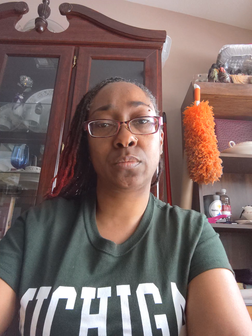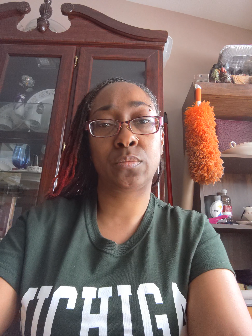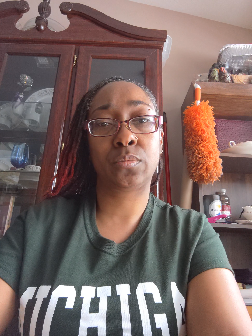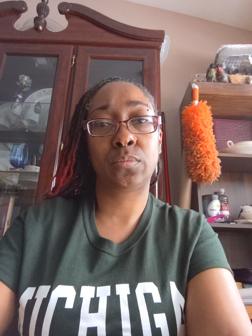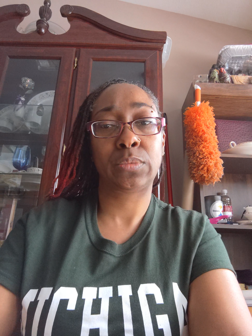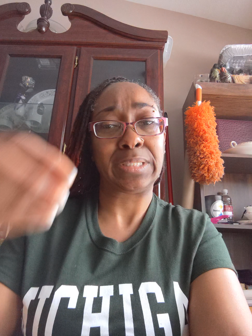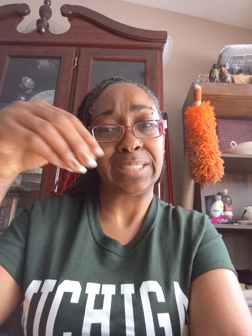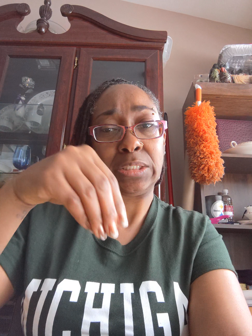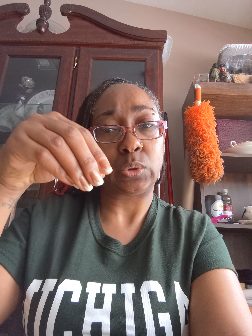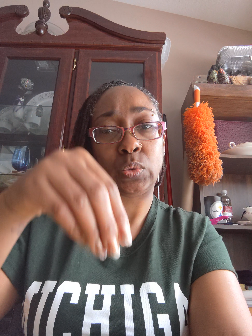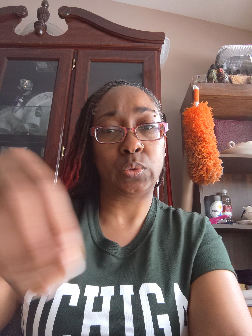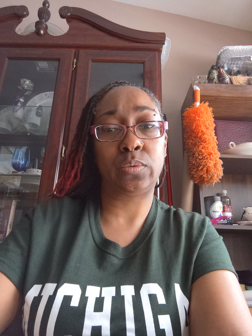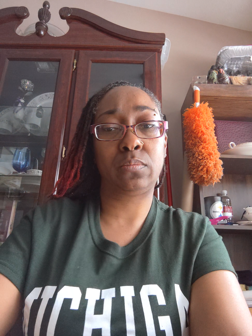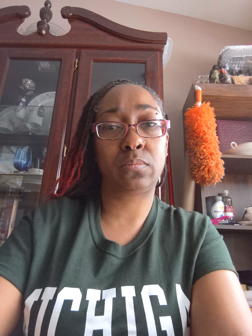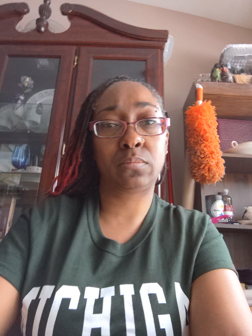into